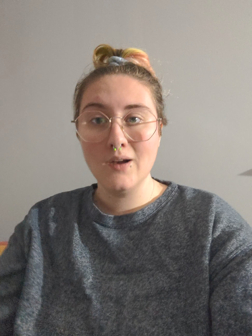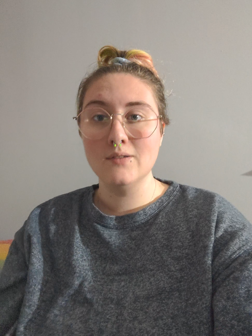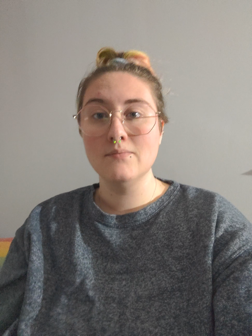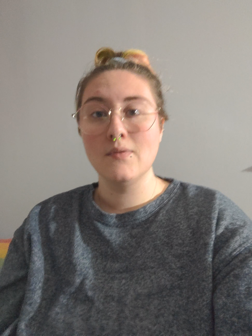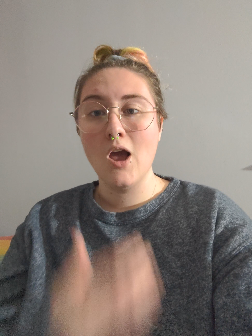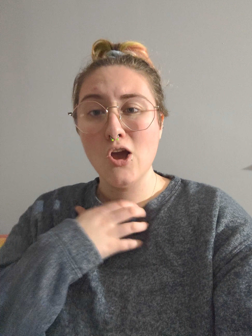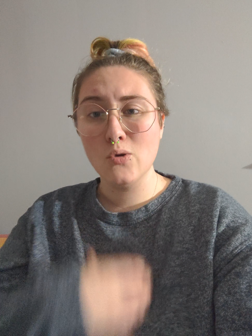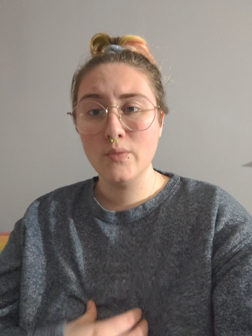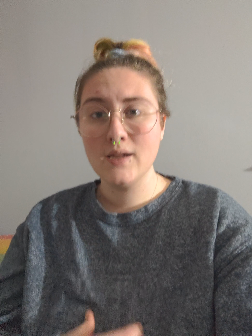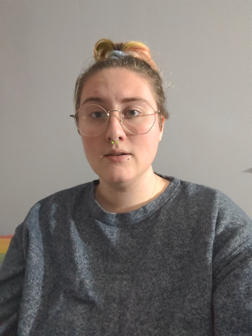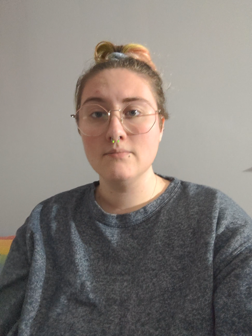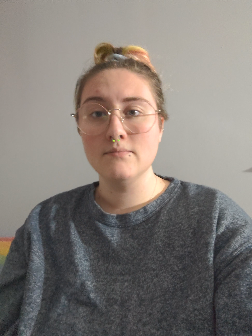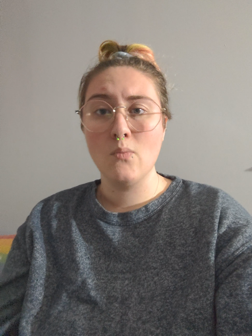hungry